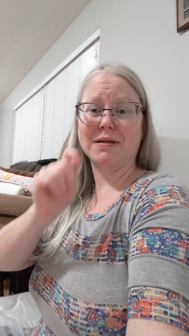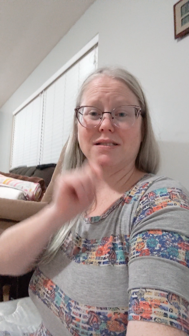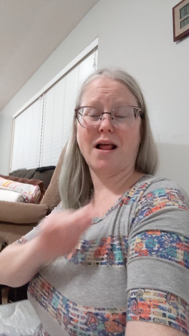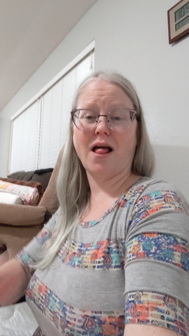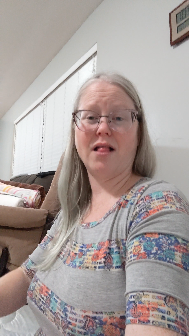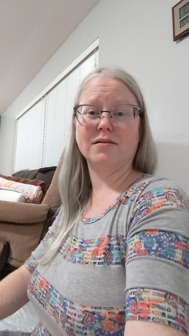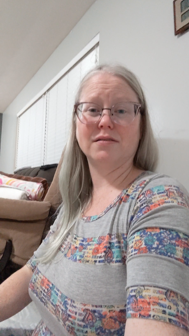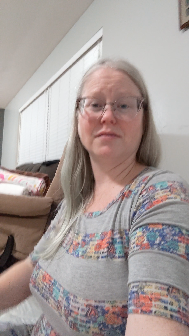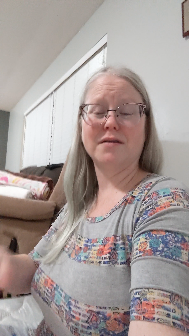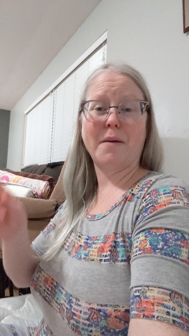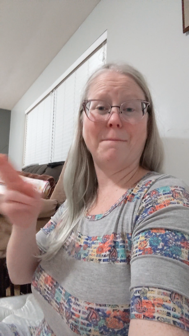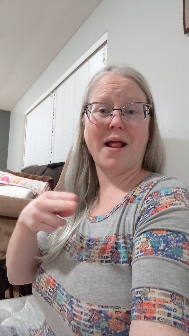belt